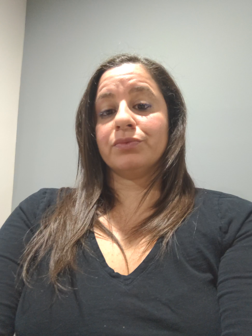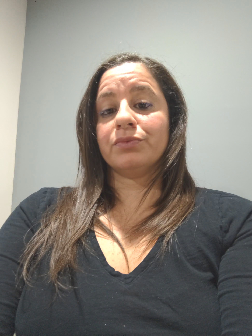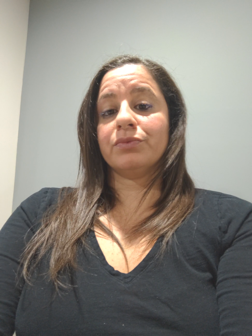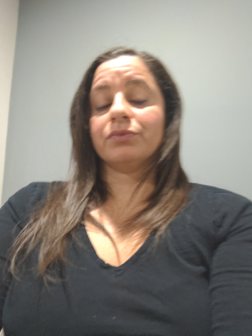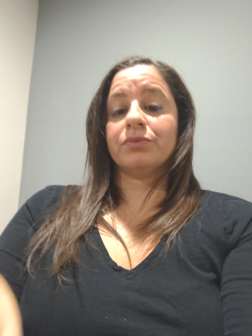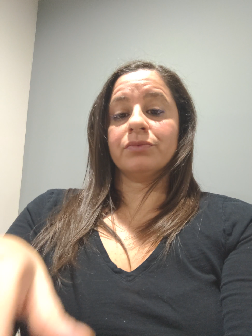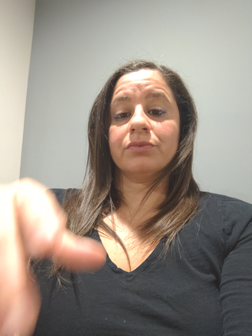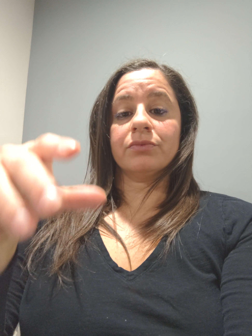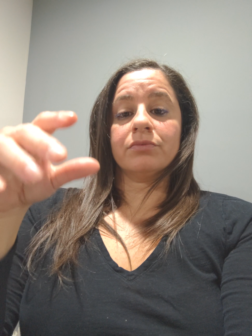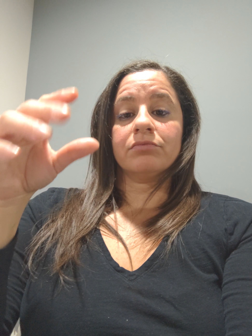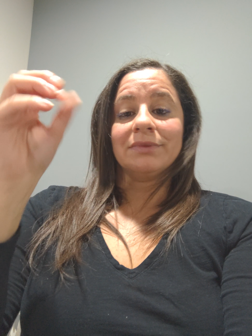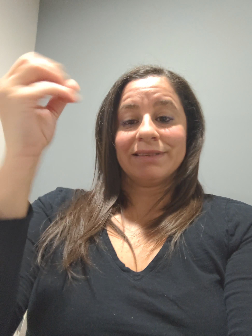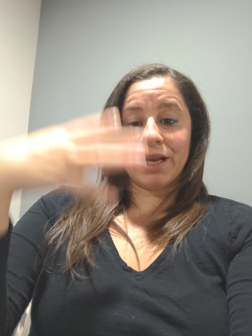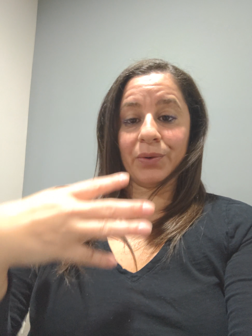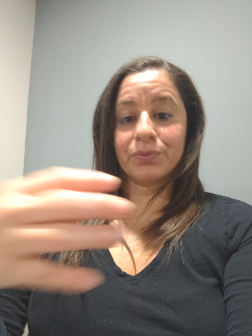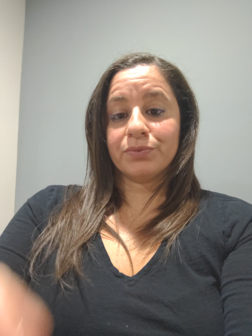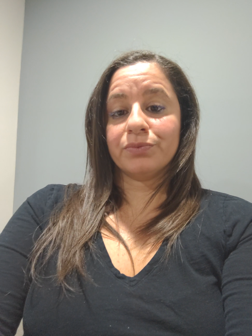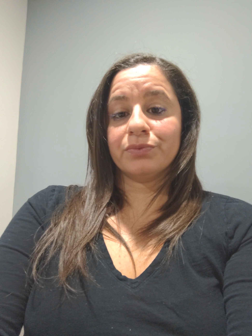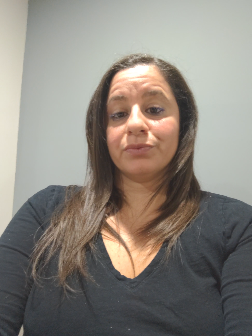shower